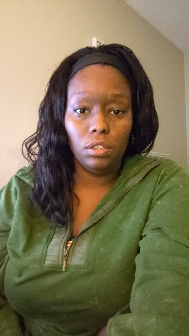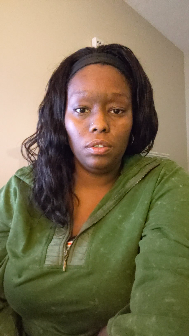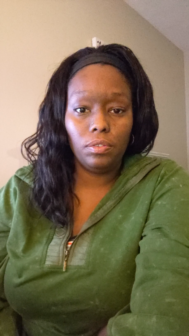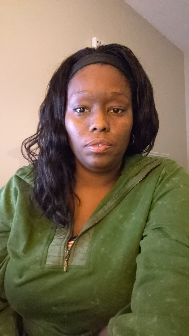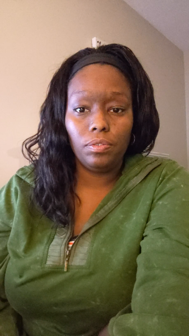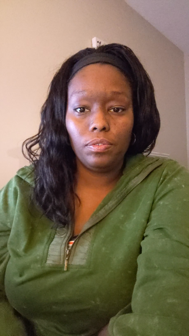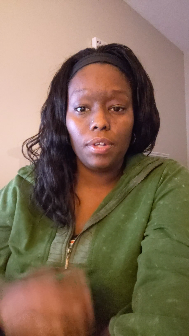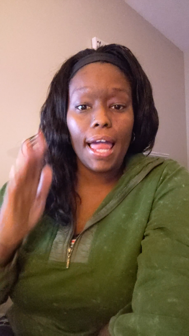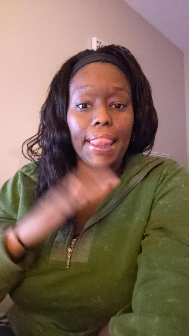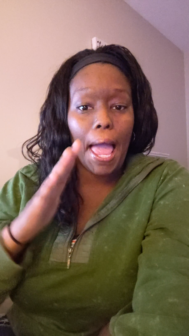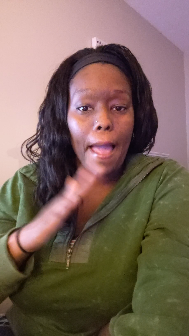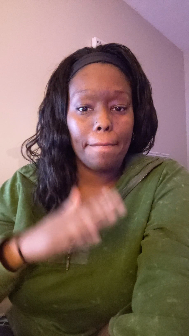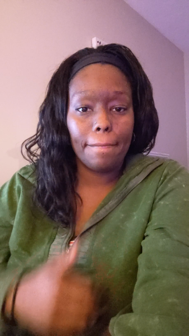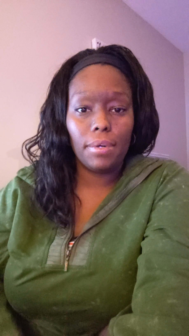clap